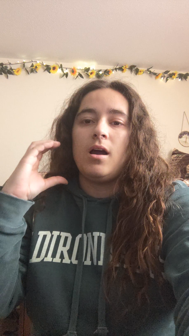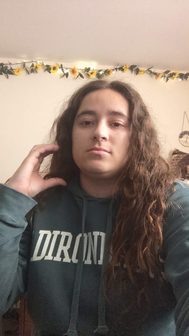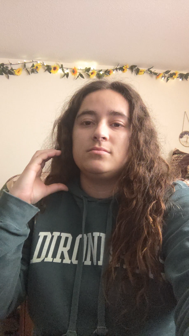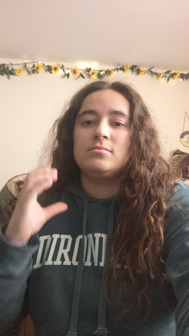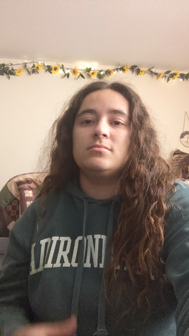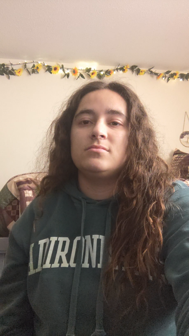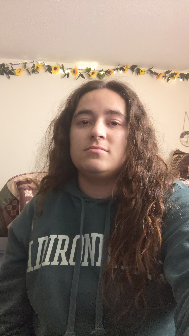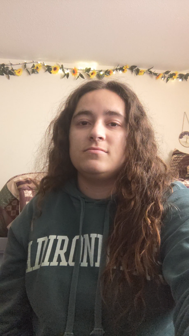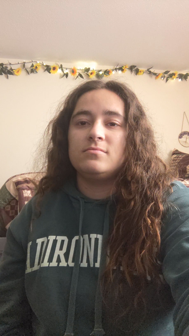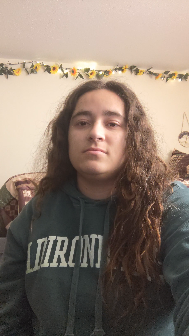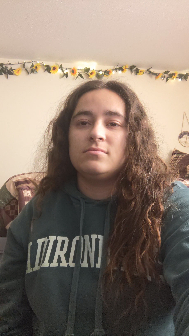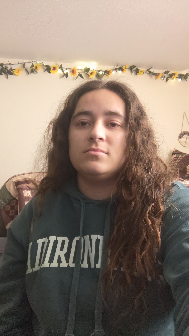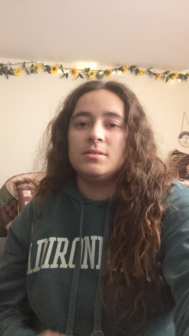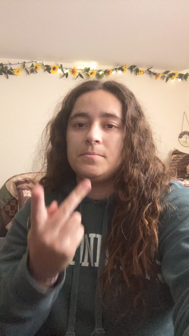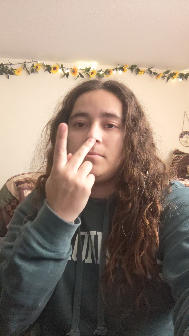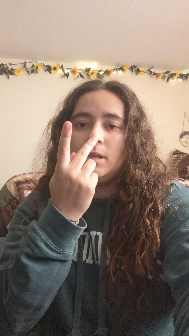penis